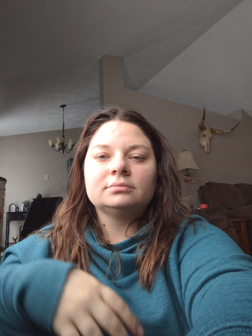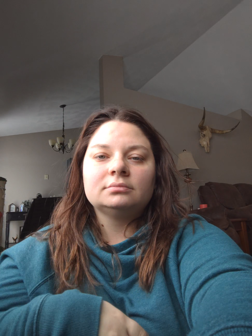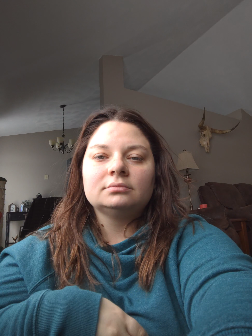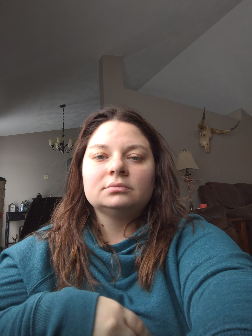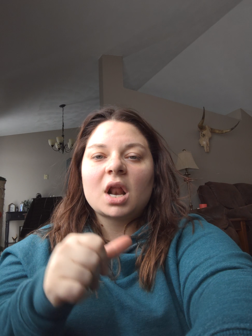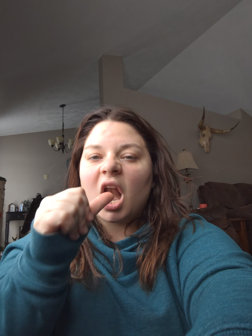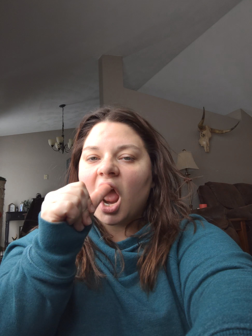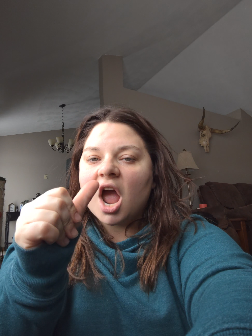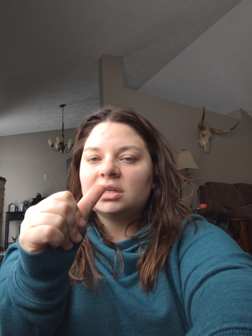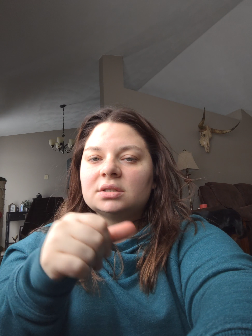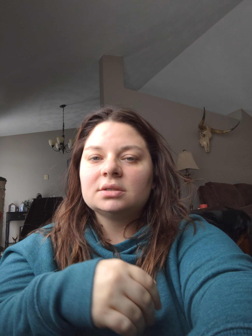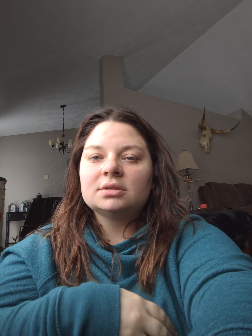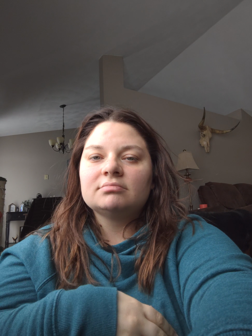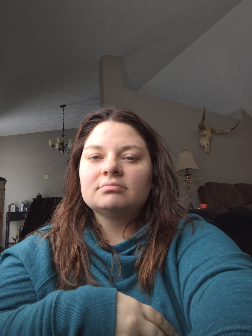nuts